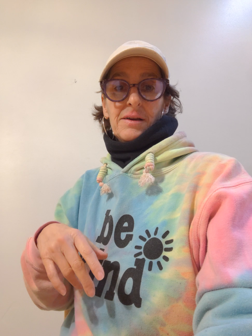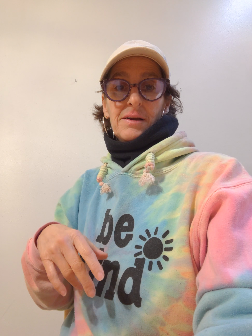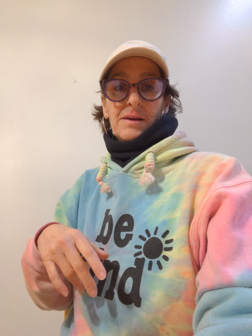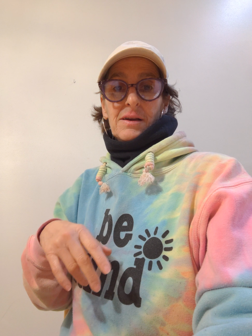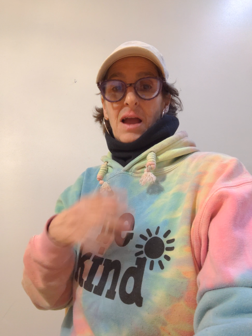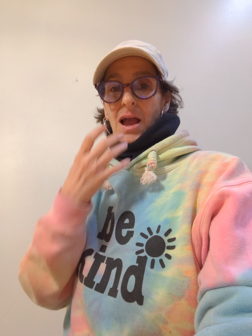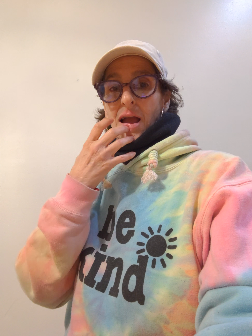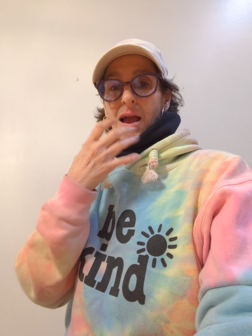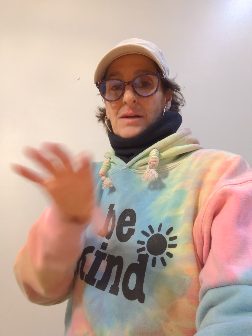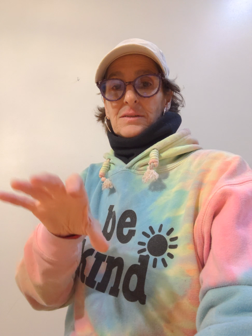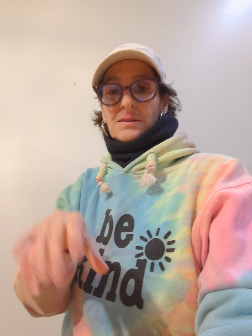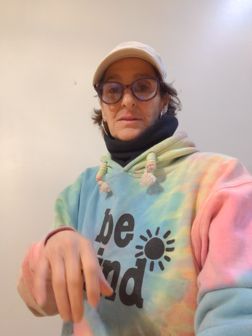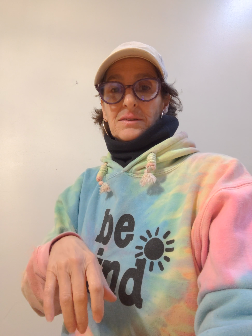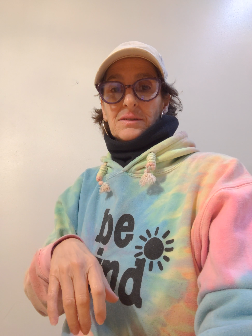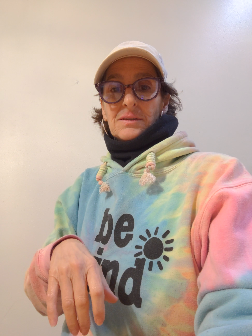hot